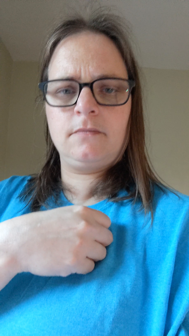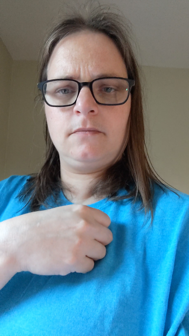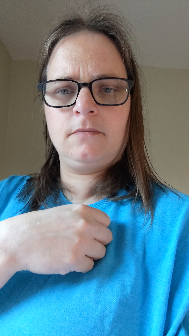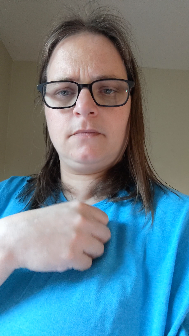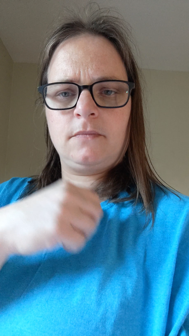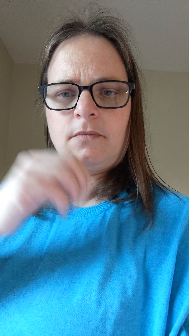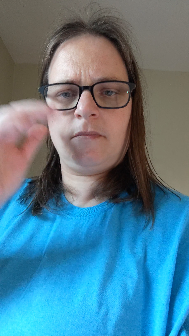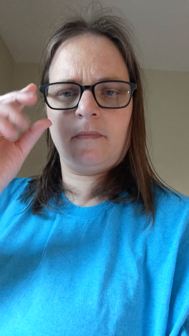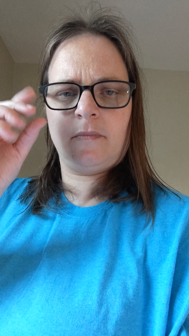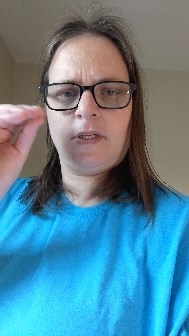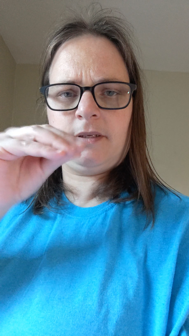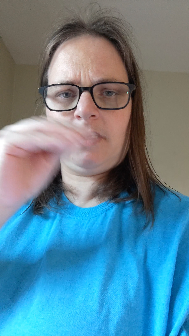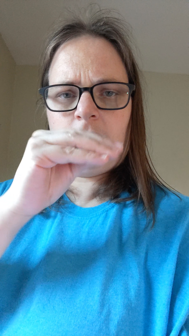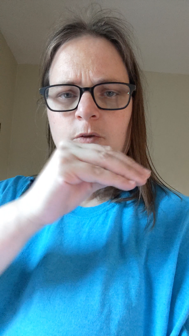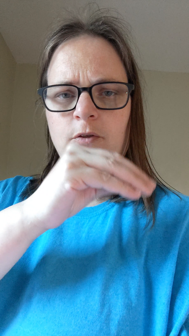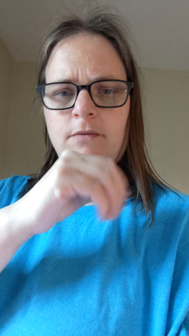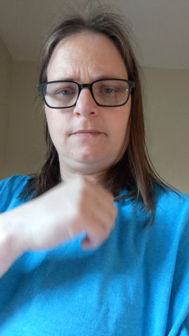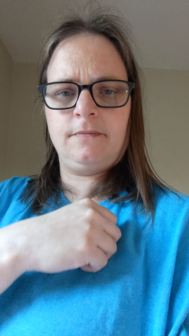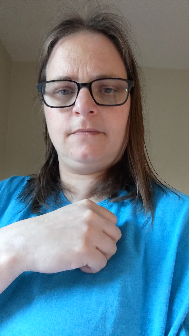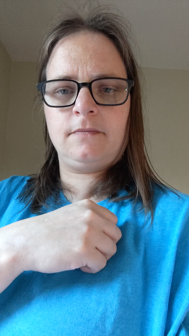dinosaur